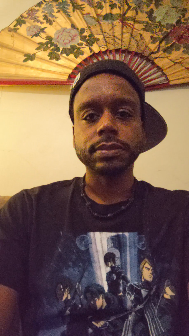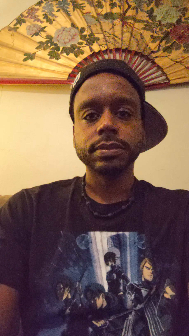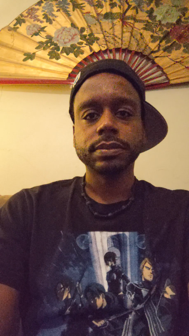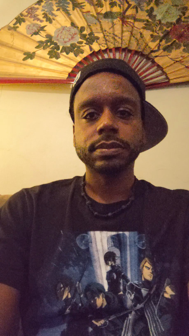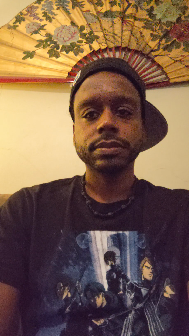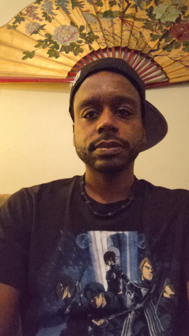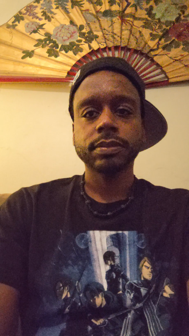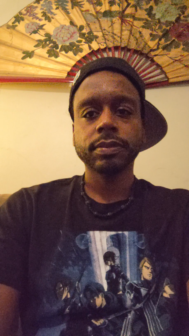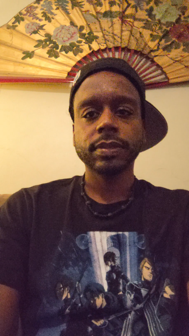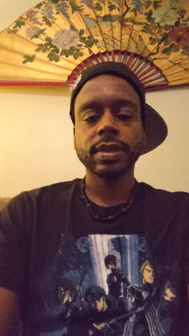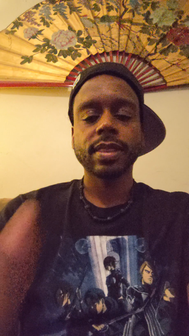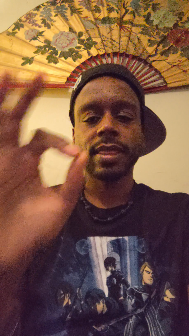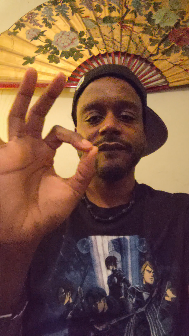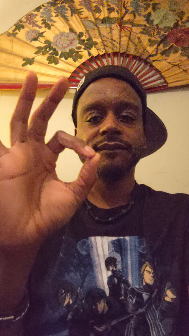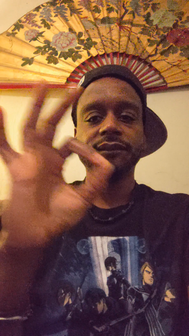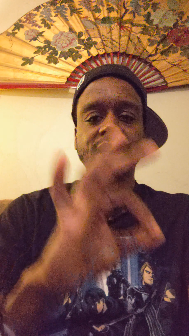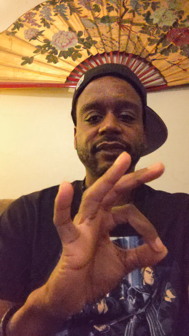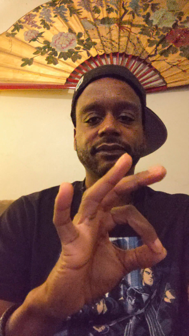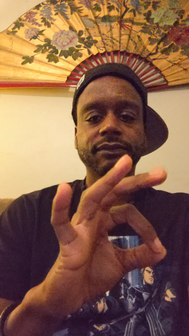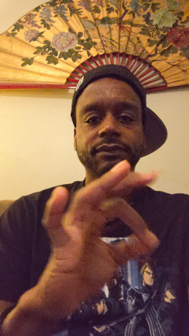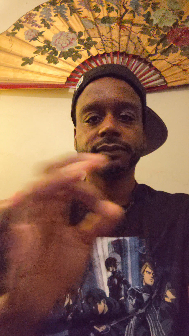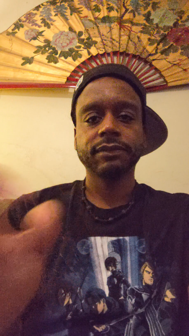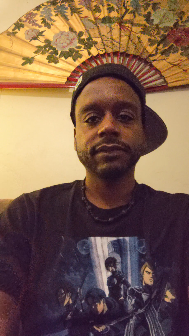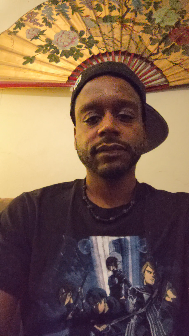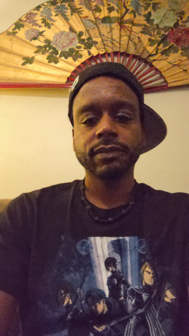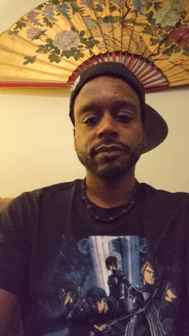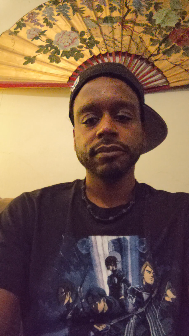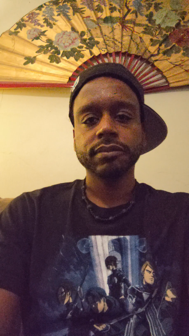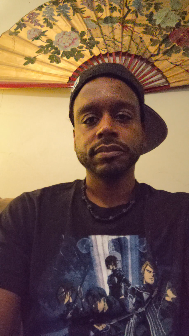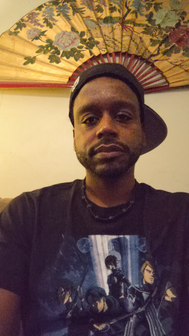fit